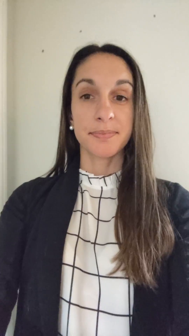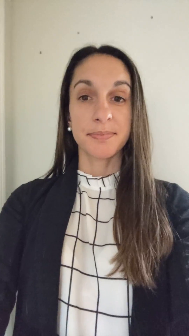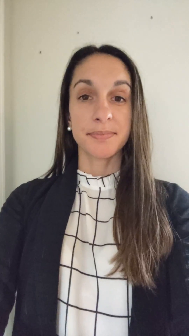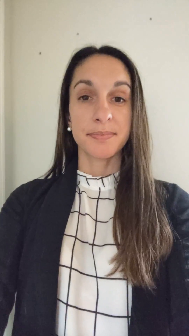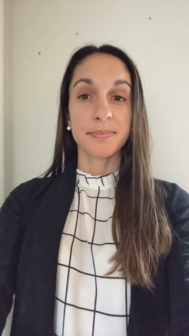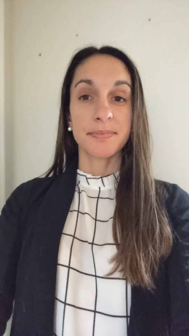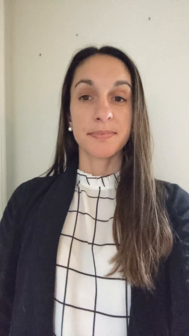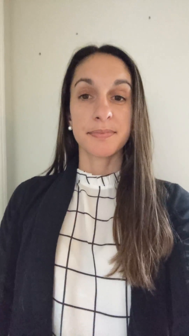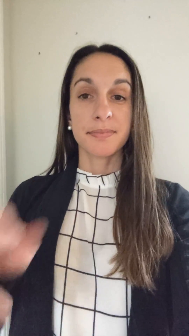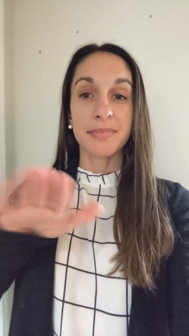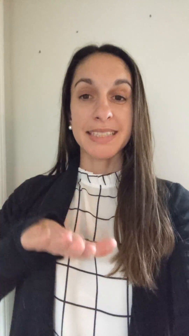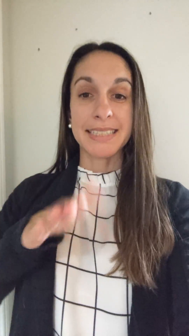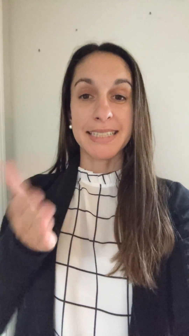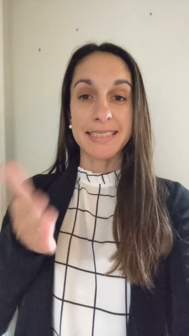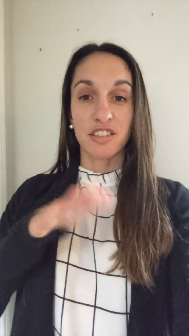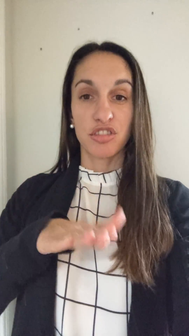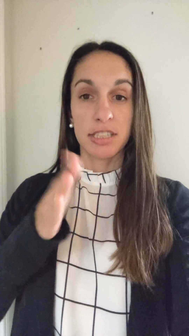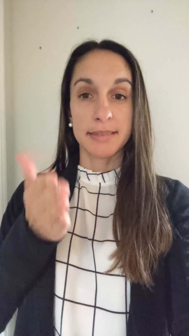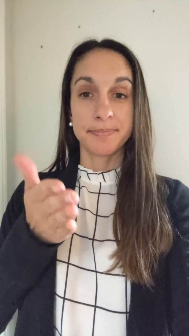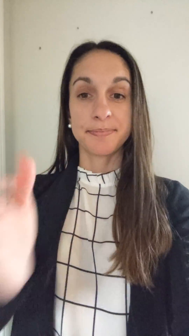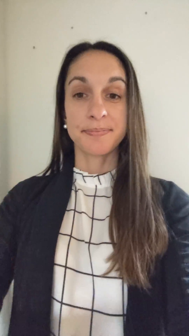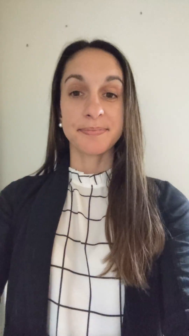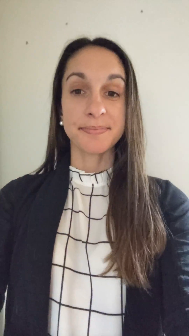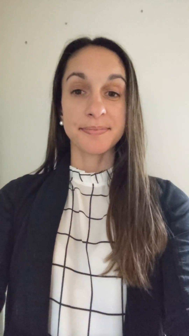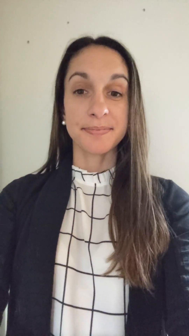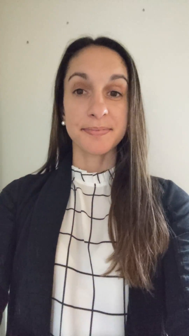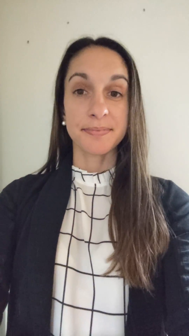kitchen